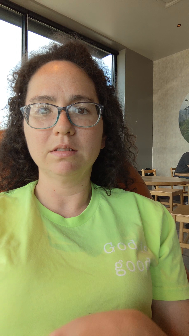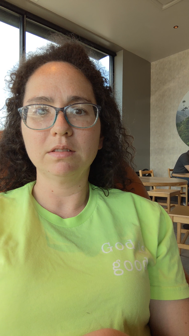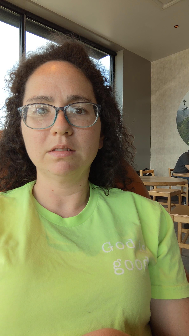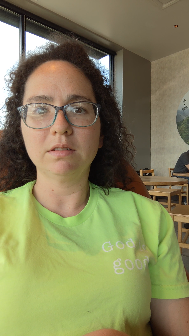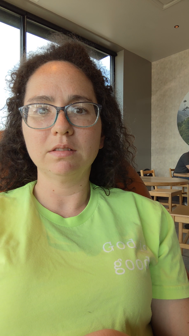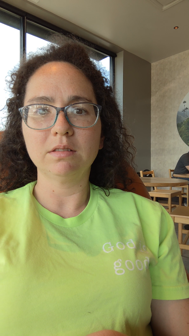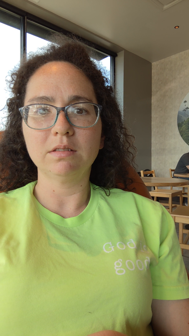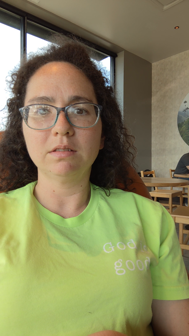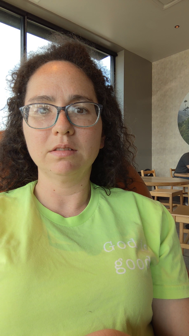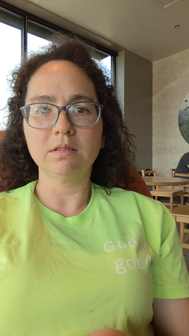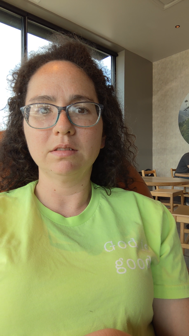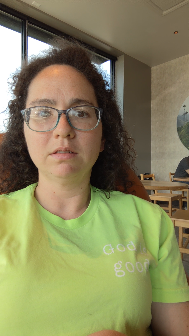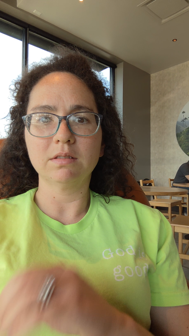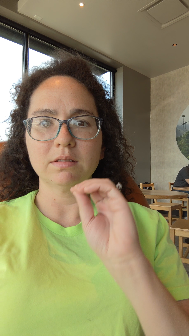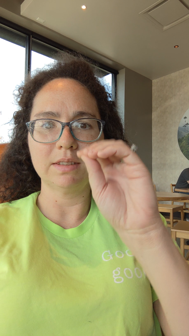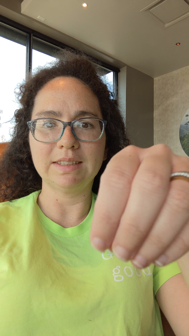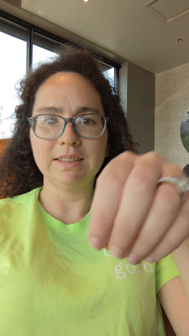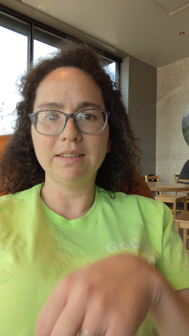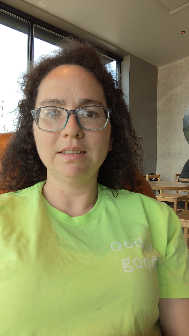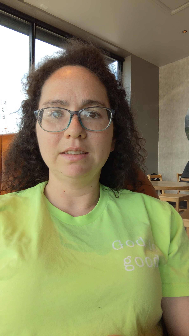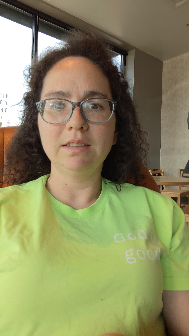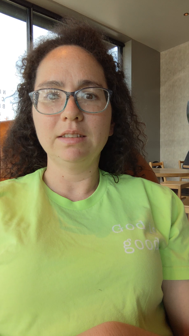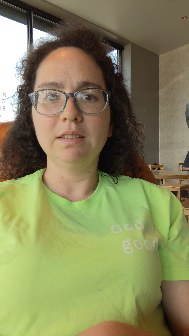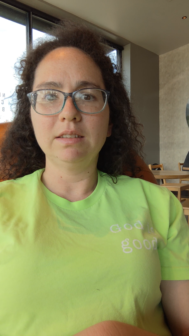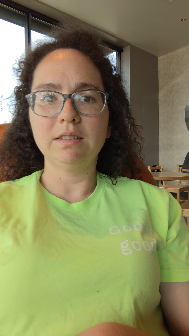put